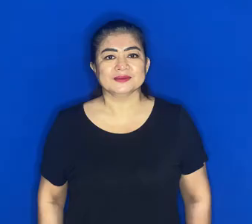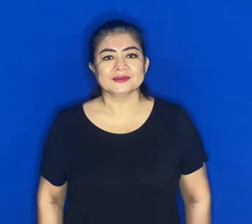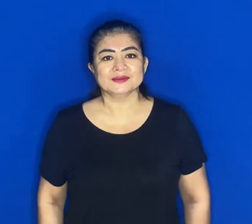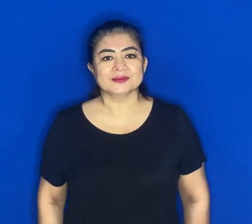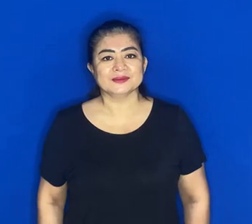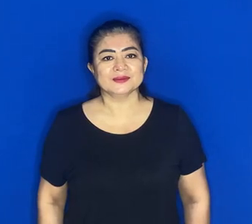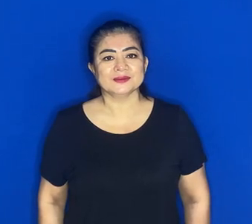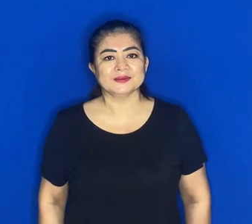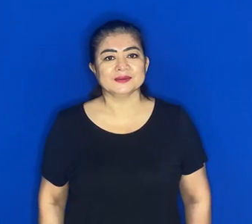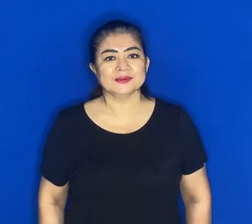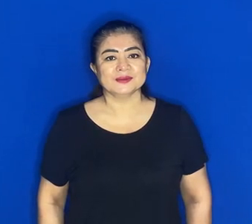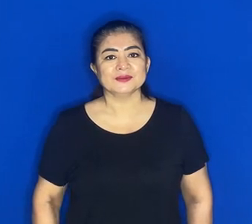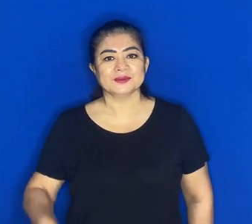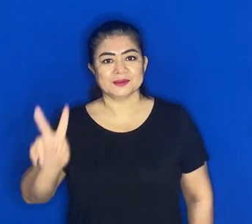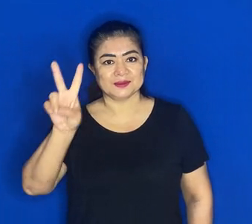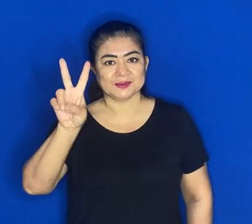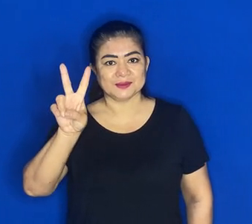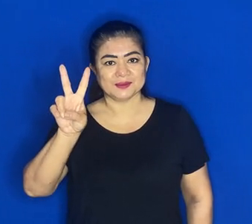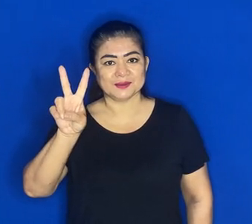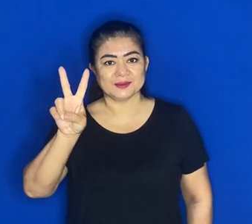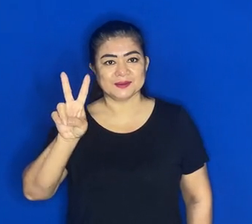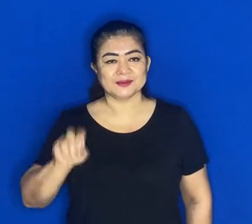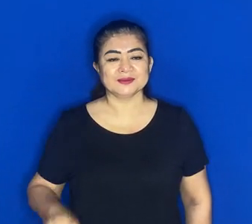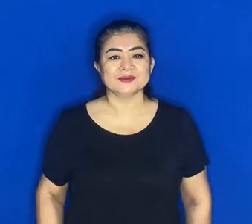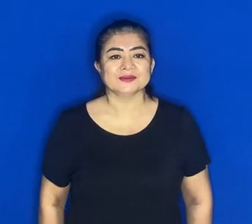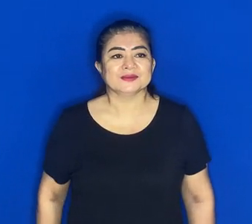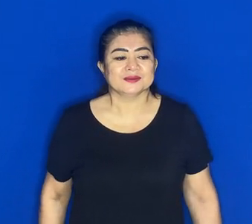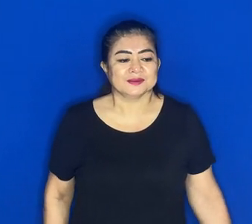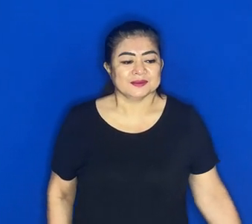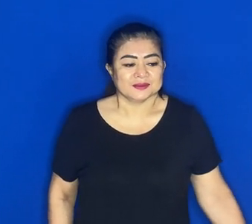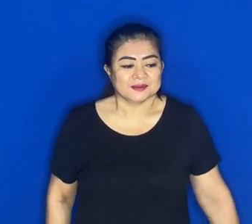two